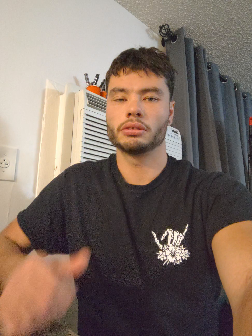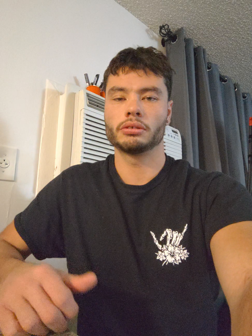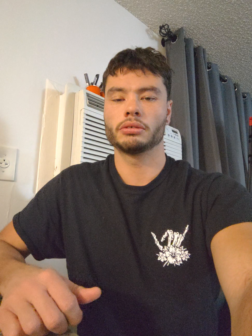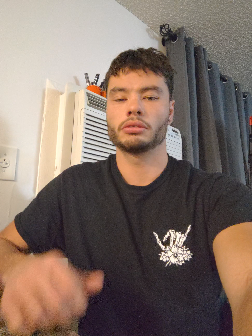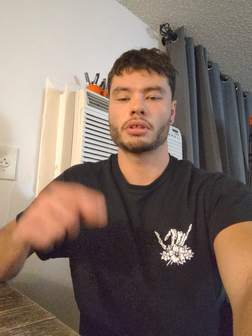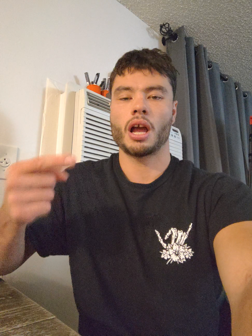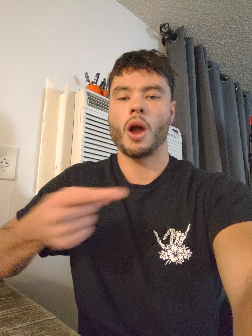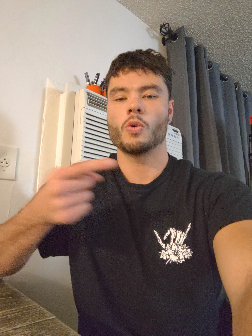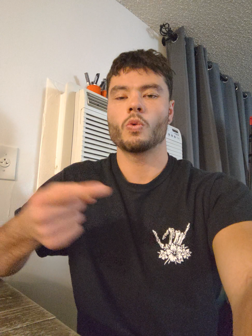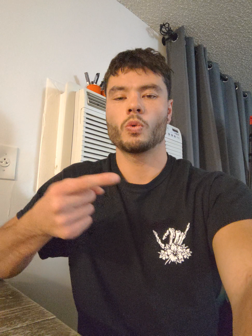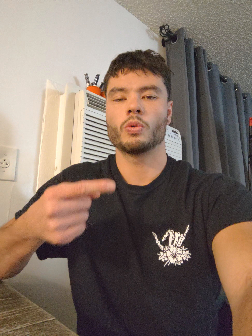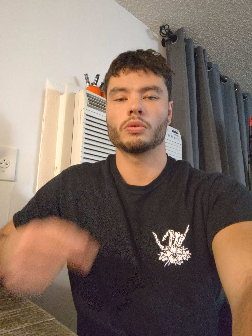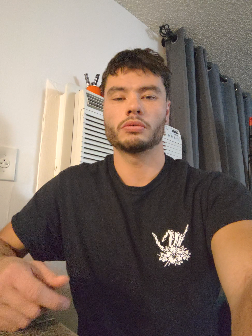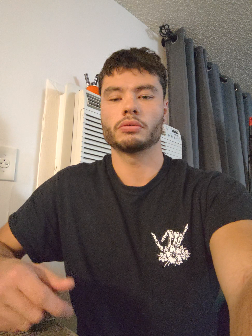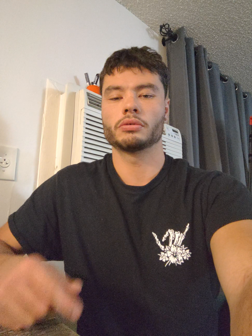owie